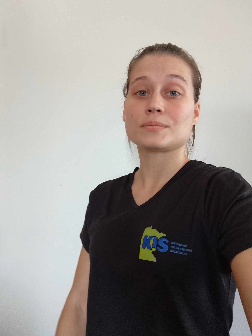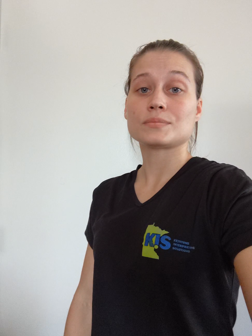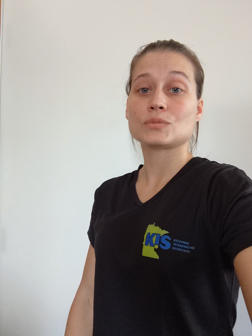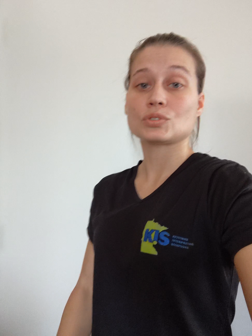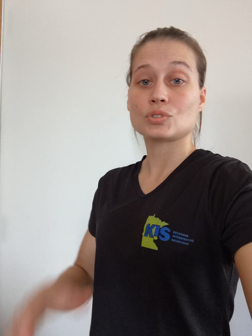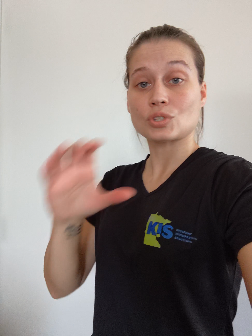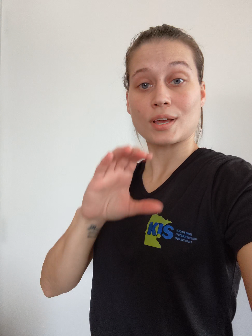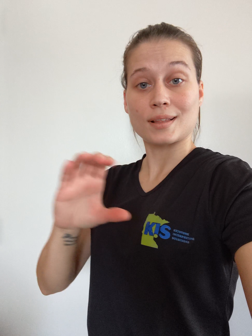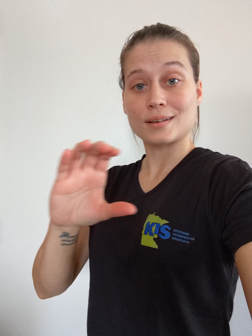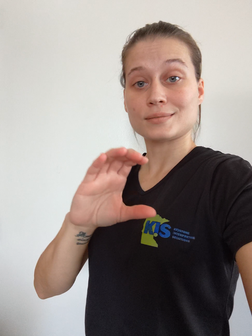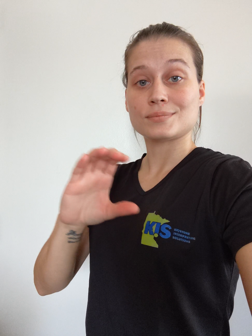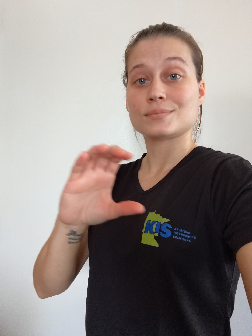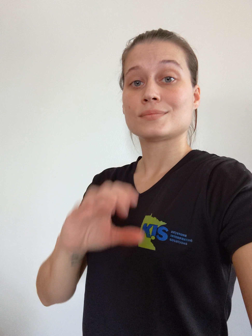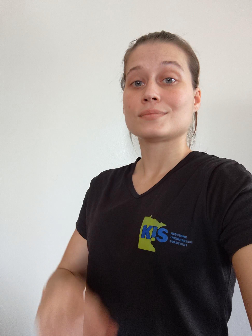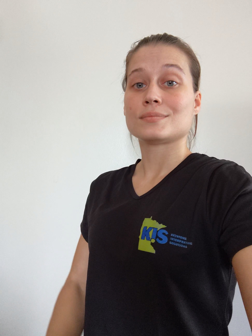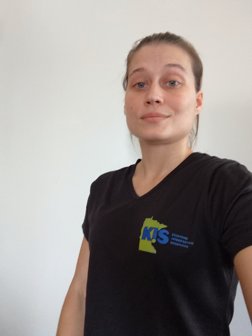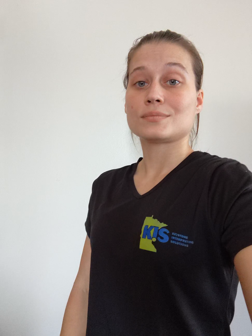chocolate